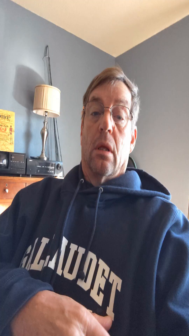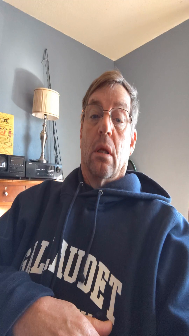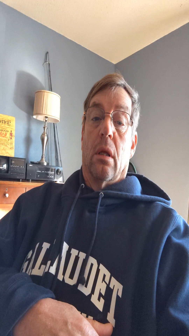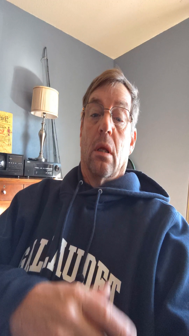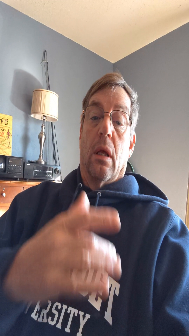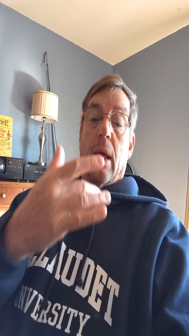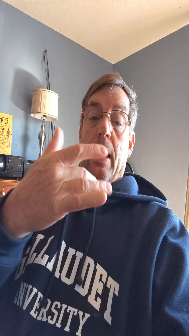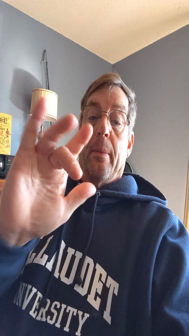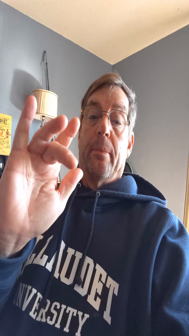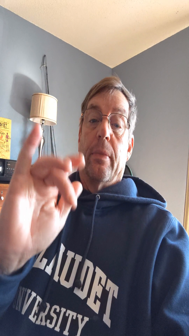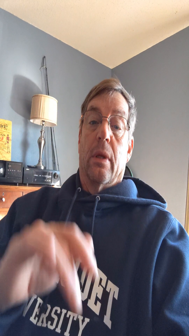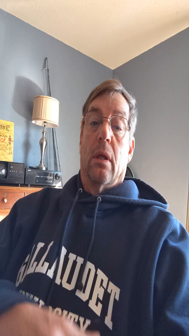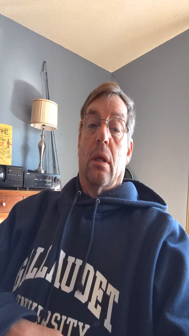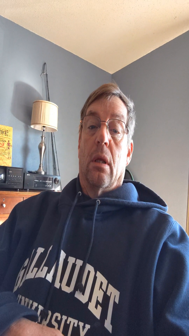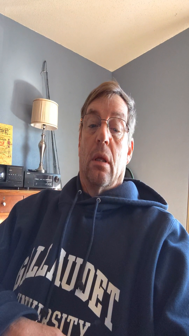empty